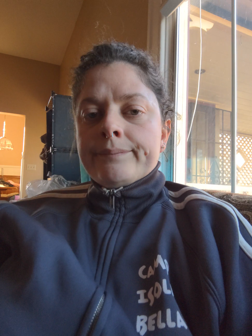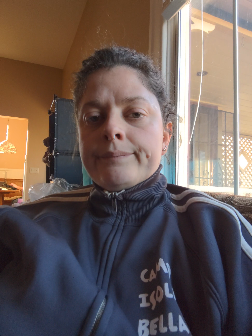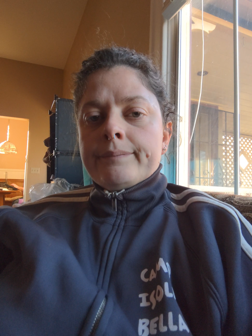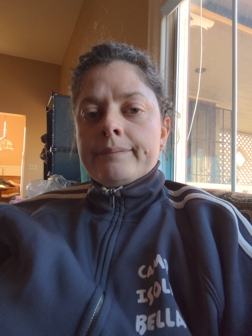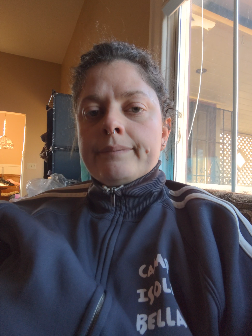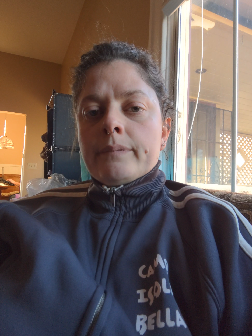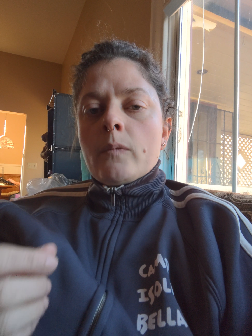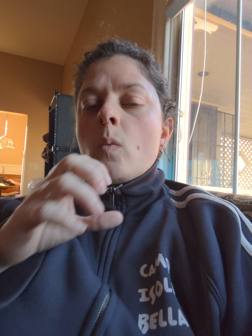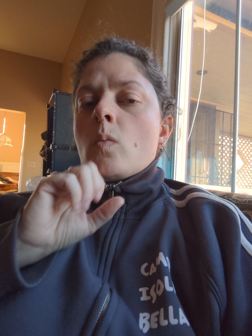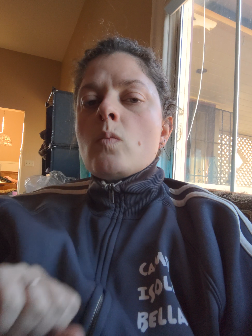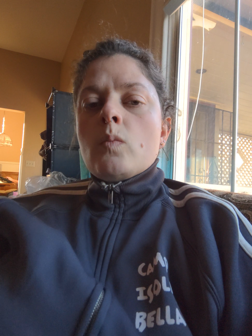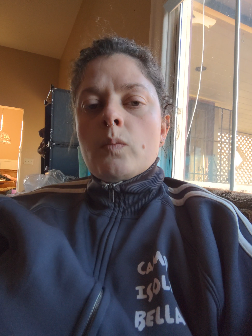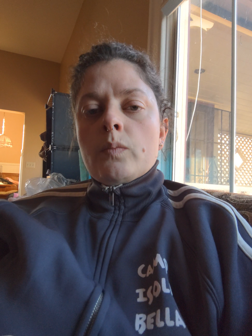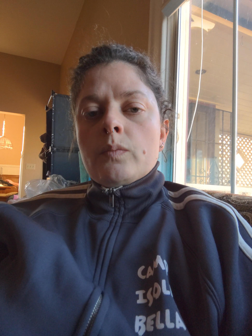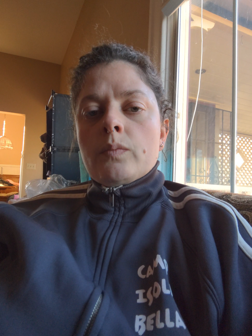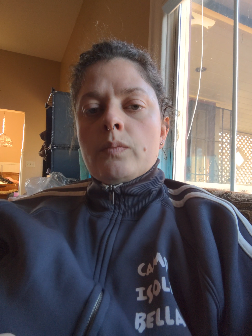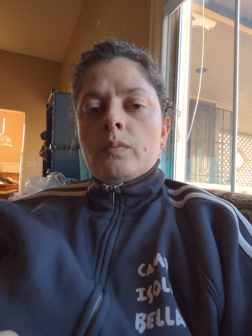old